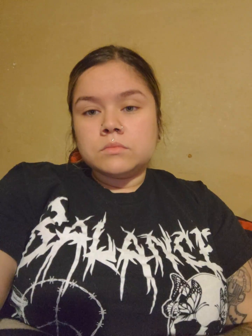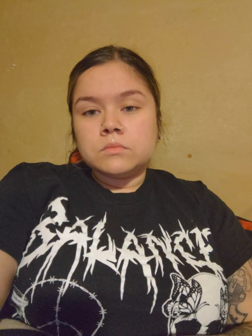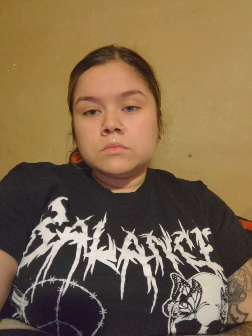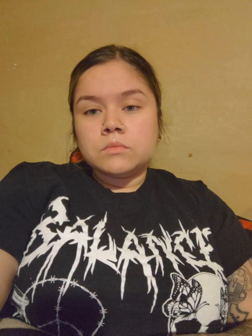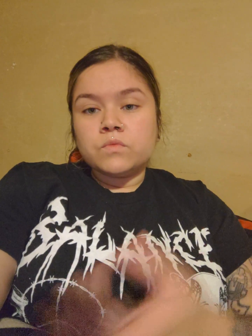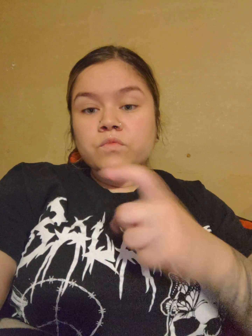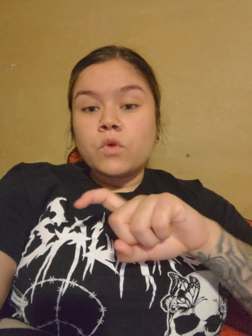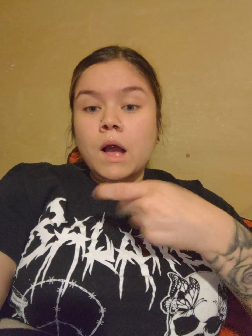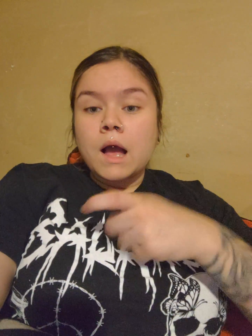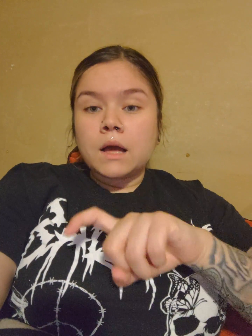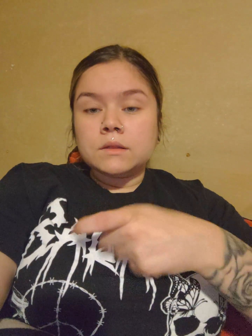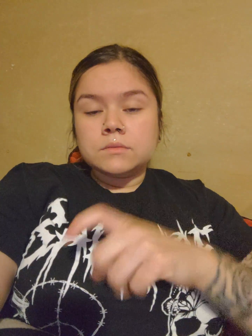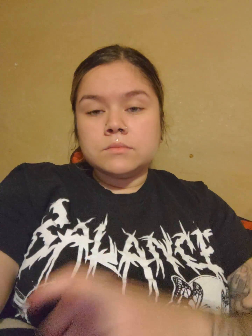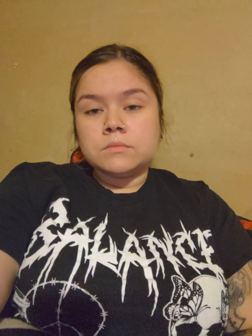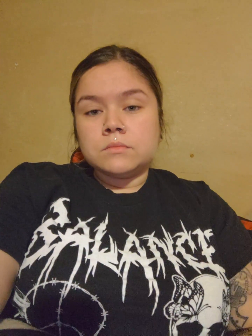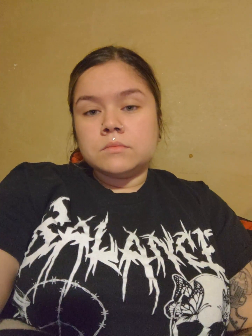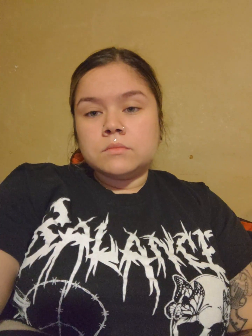friend